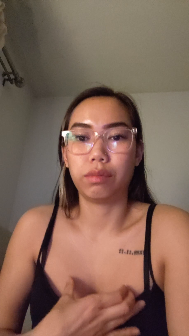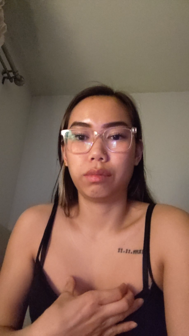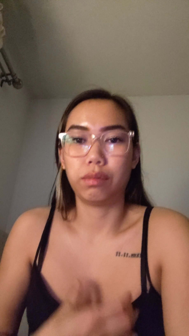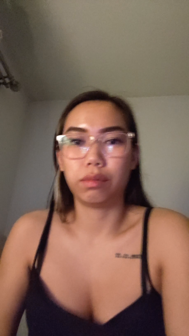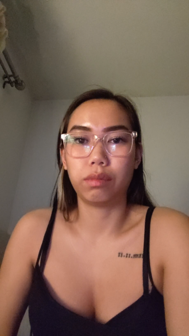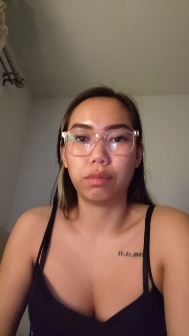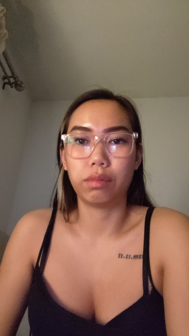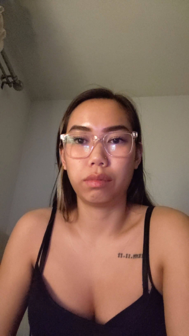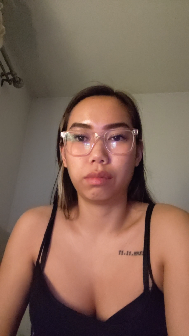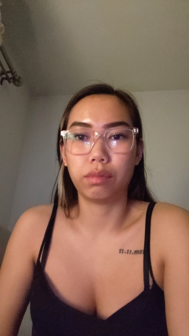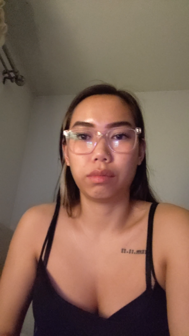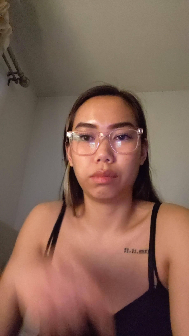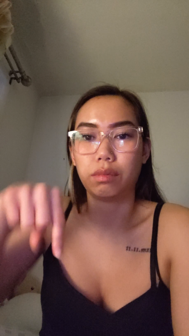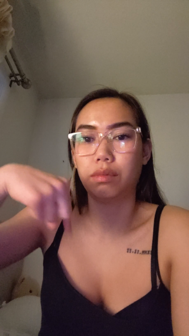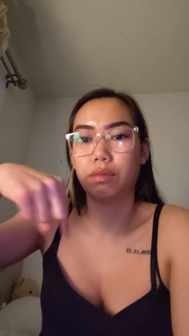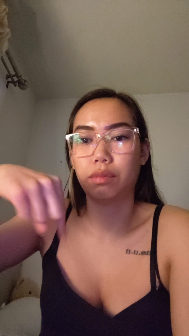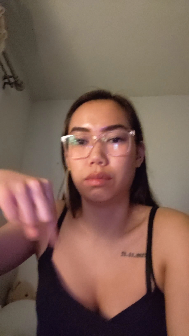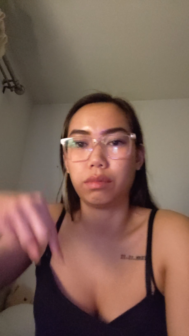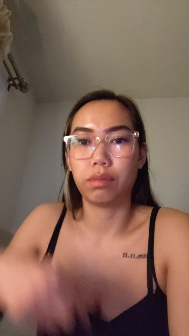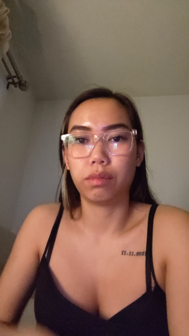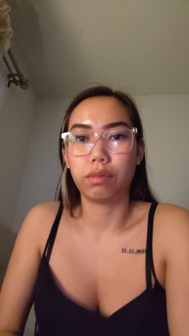flip-flop